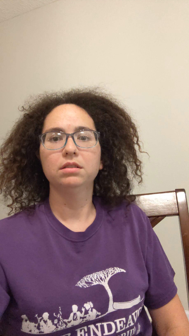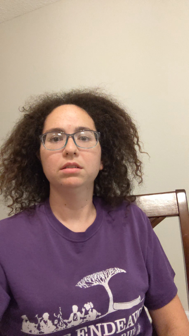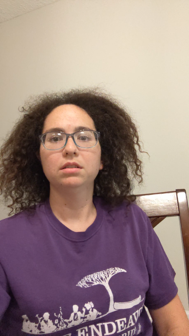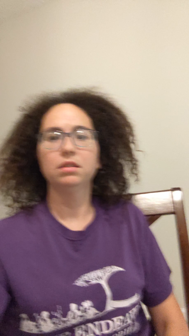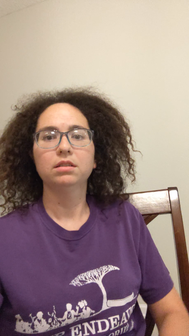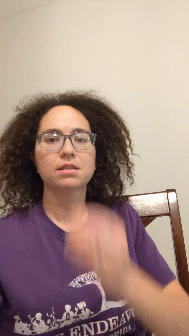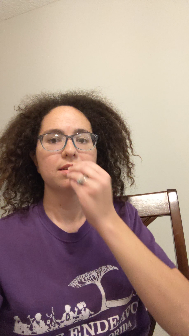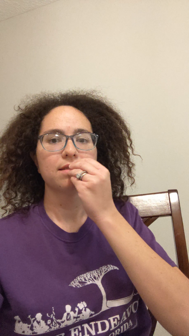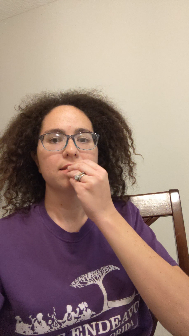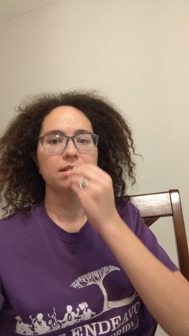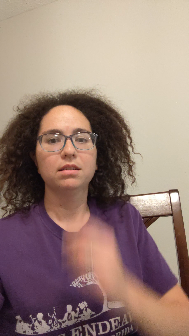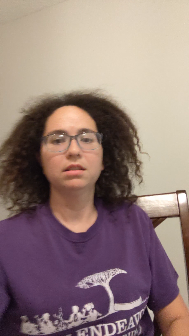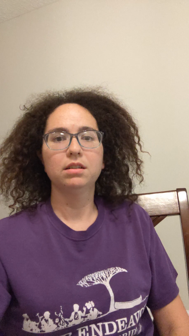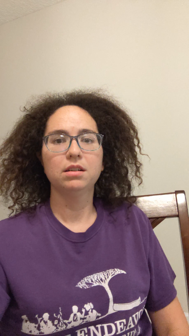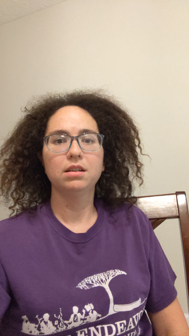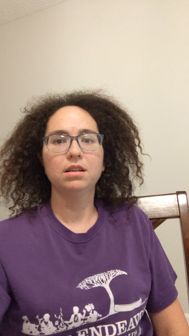eat